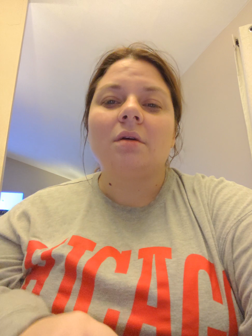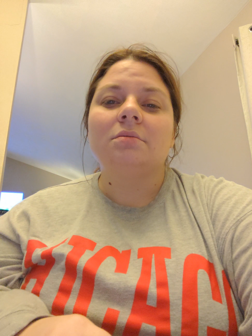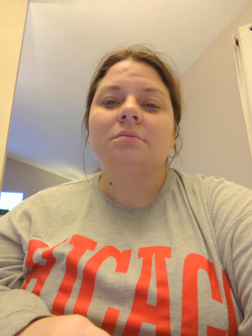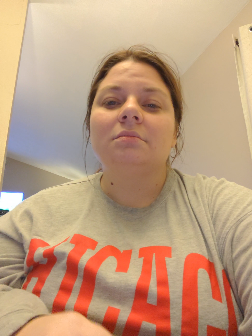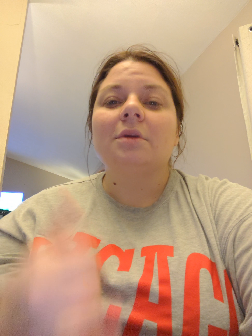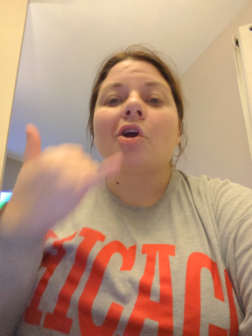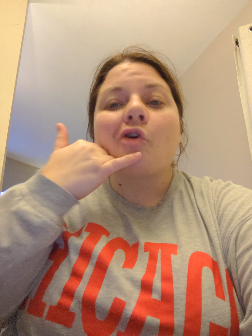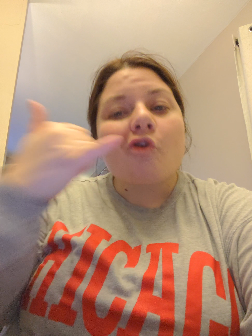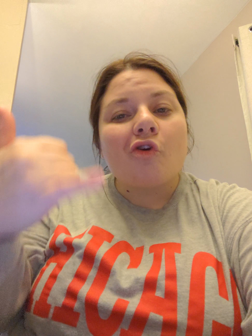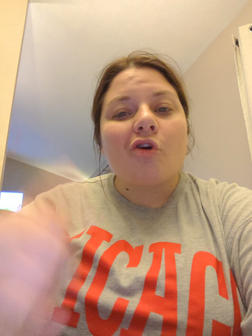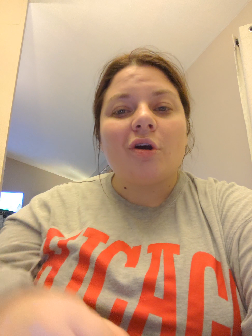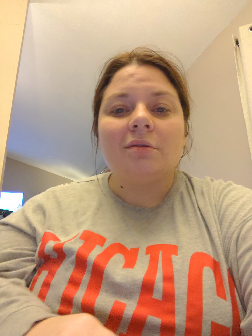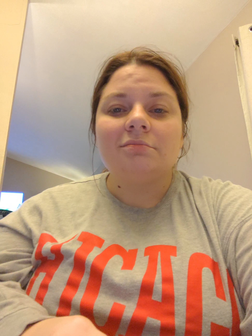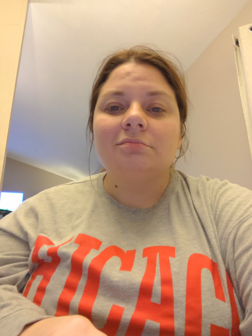call on the phone